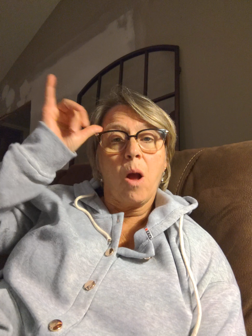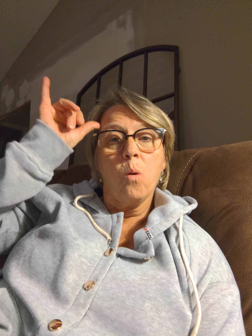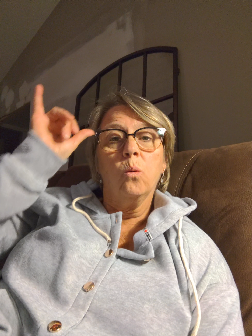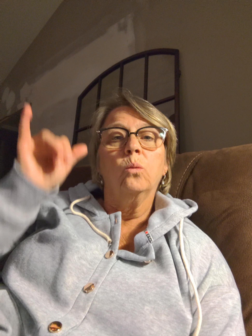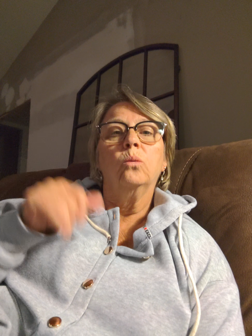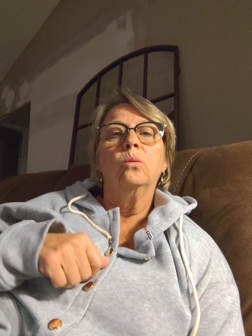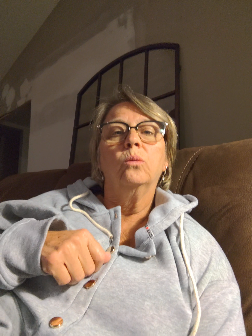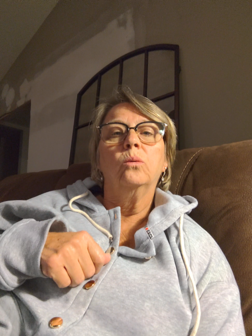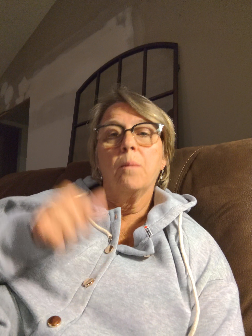cow